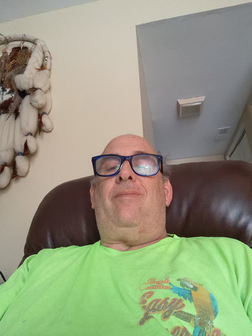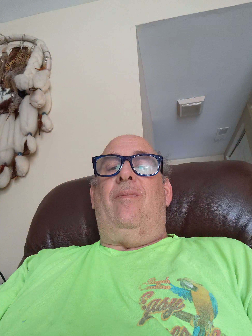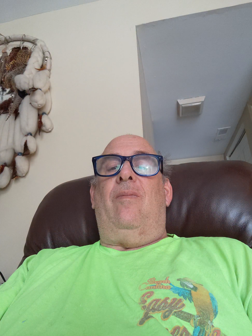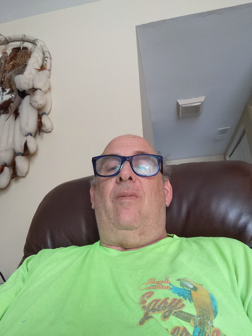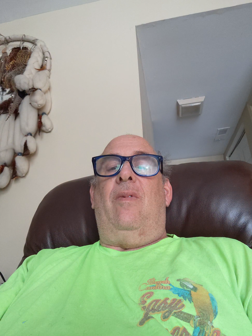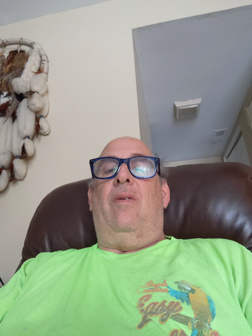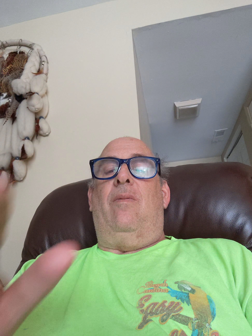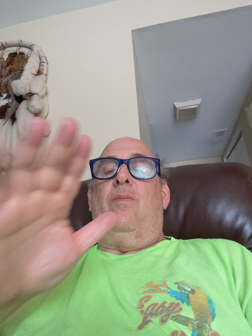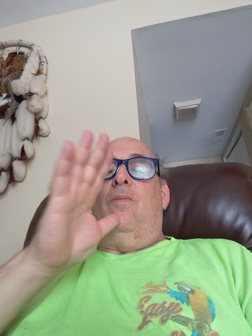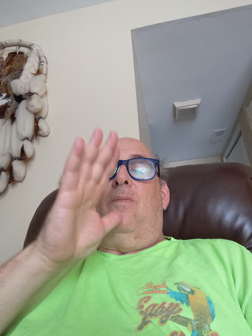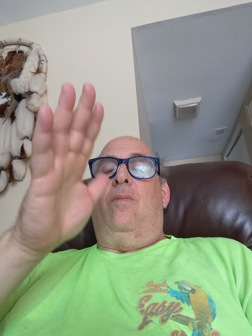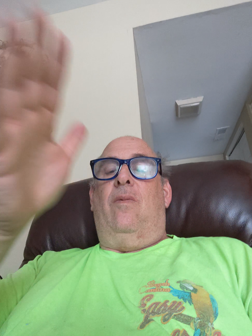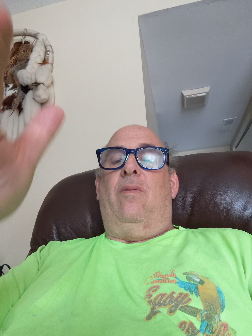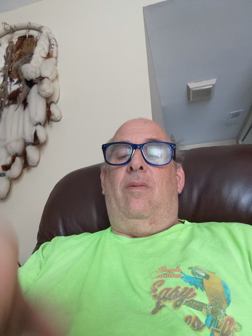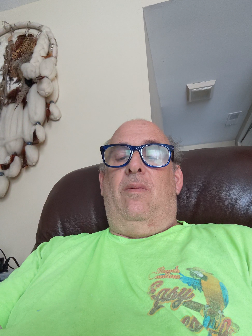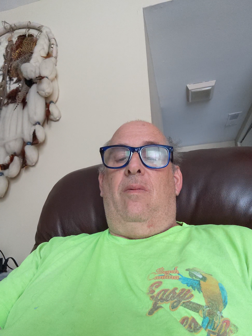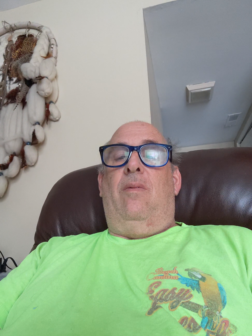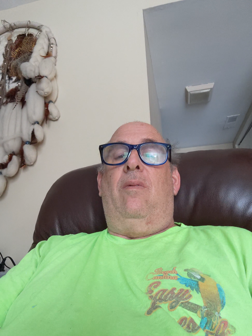grandma